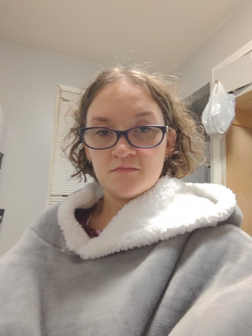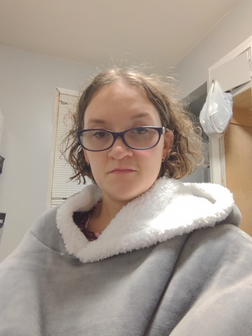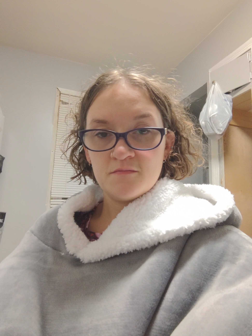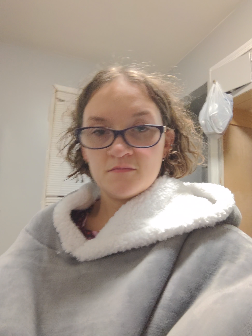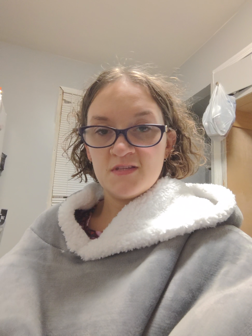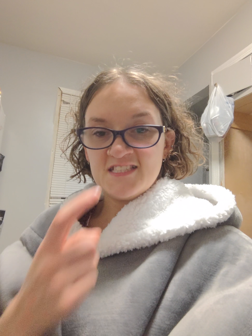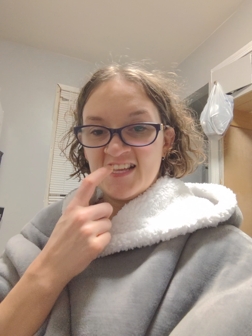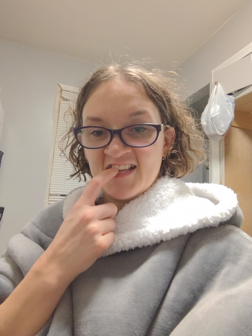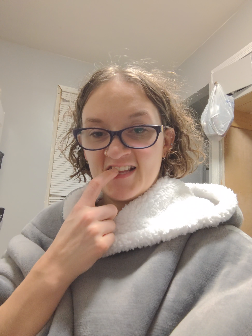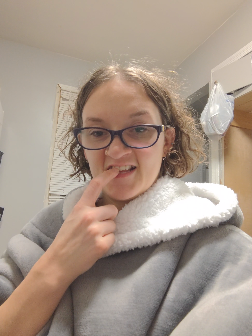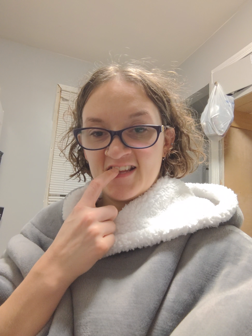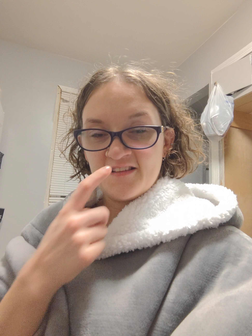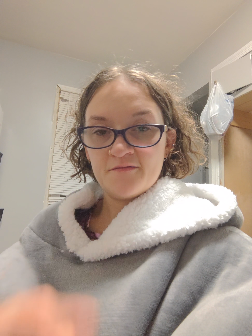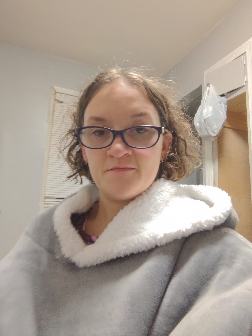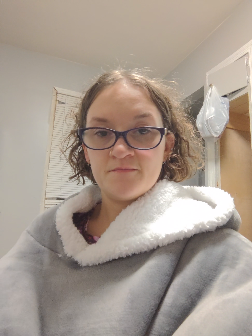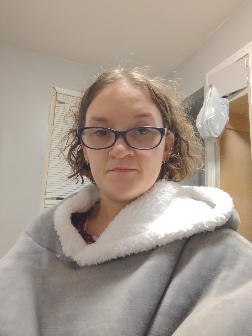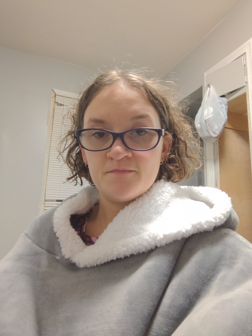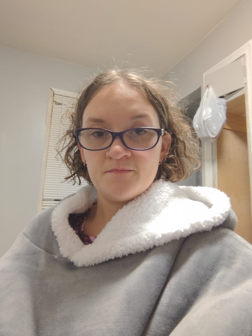tooth